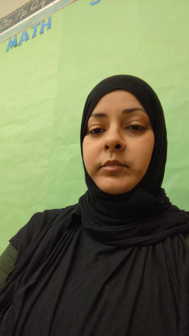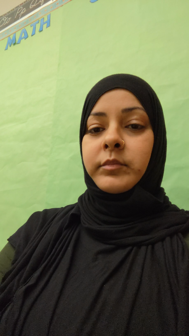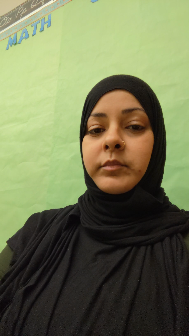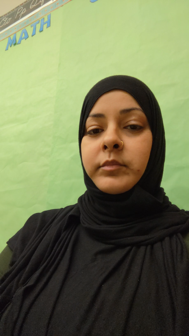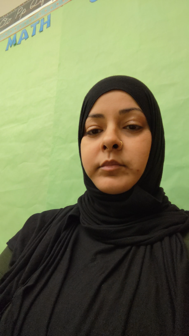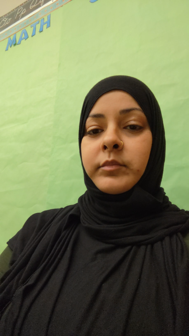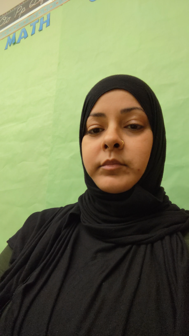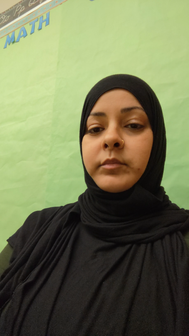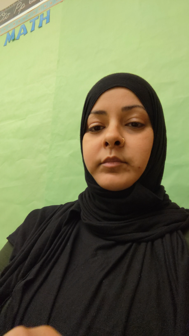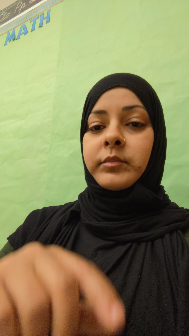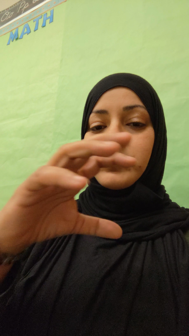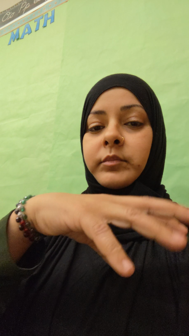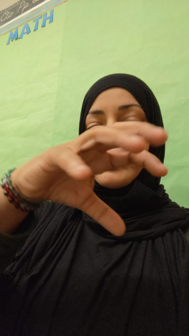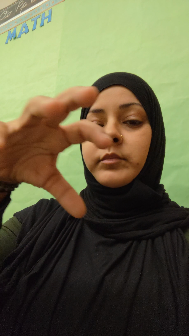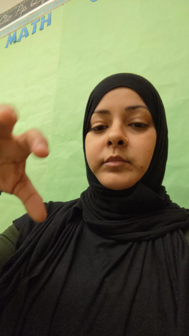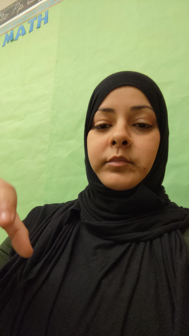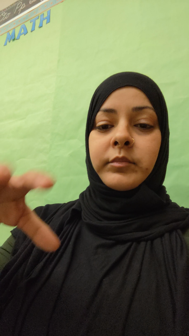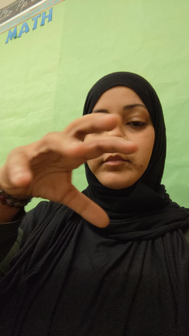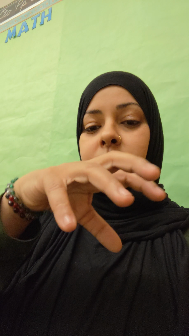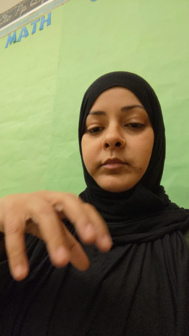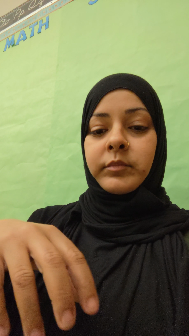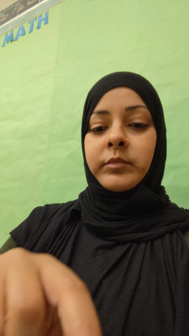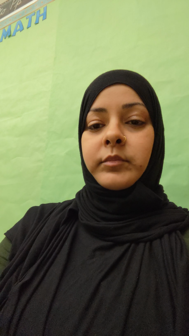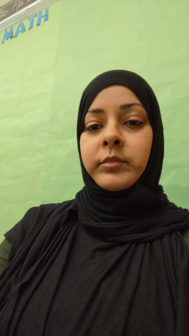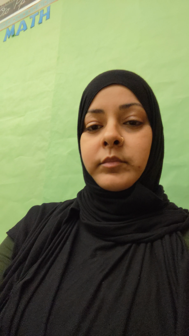block